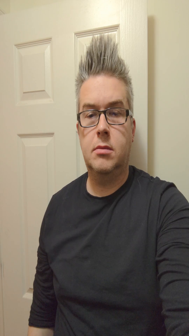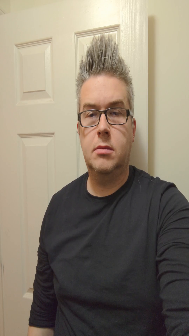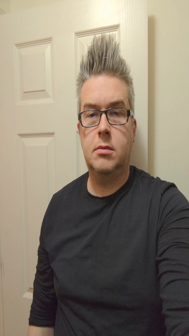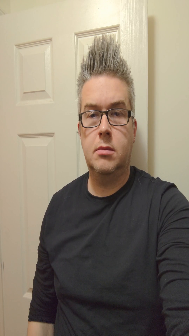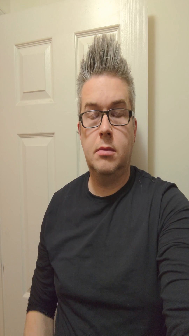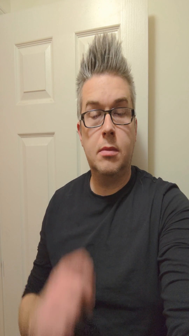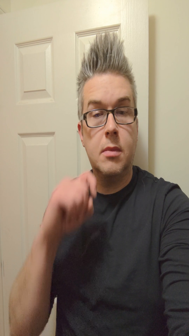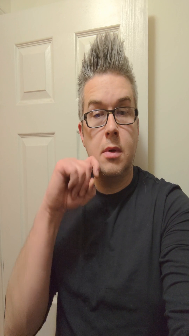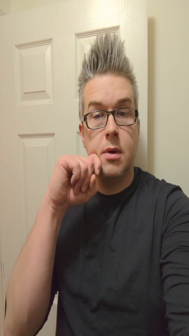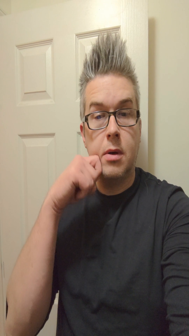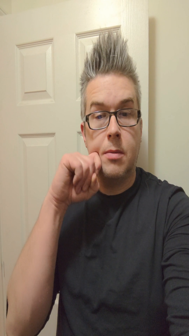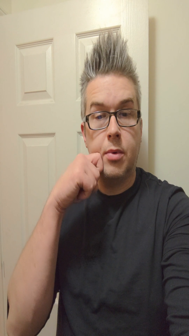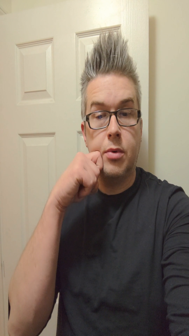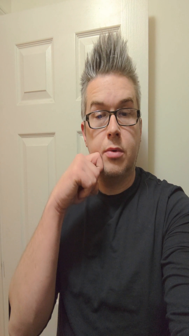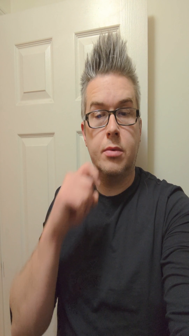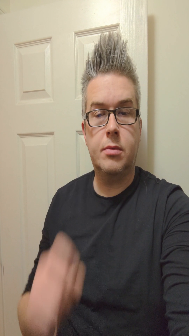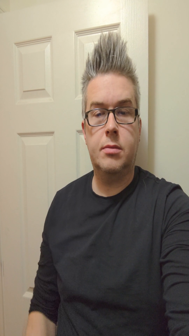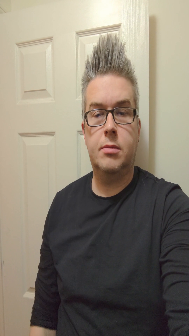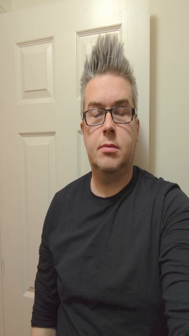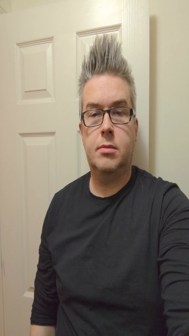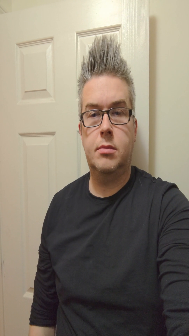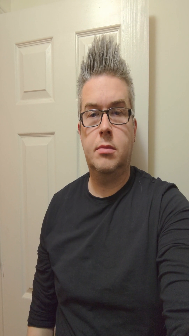apple